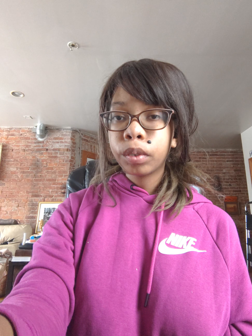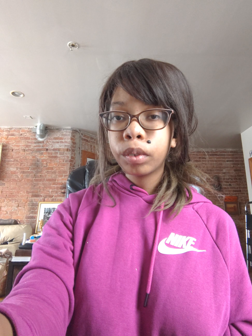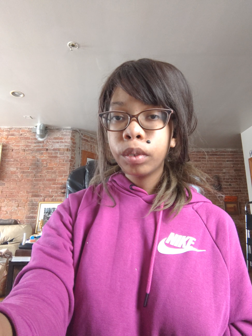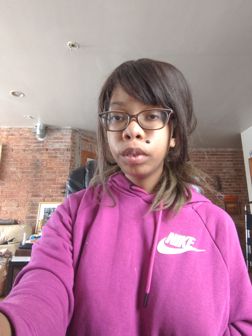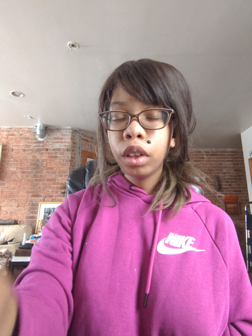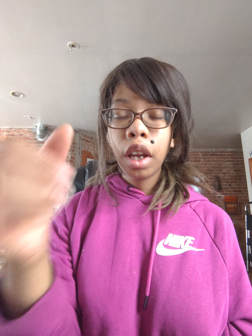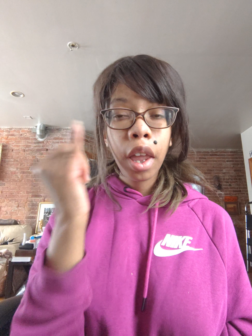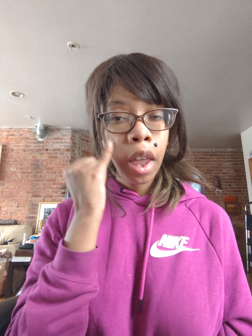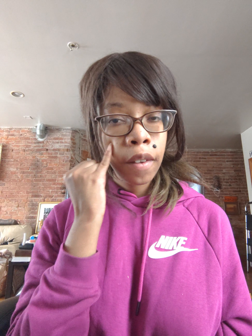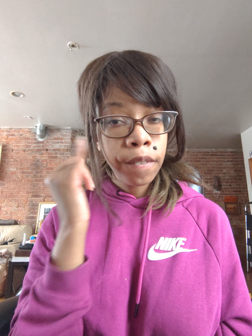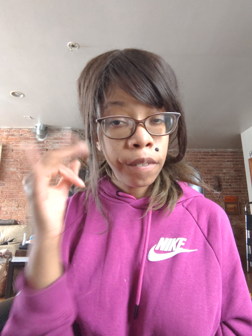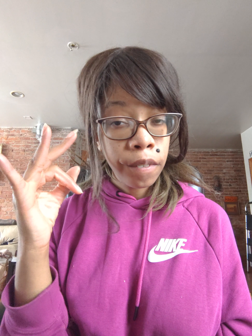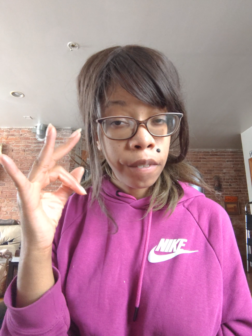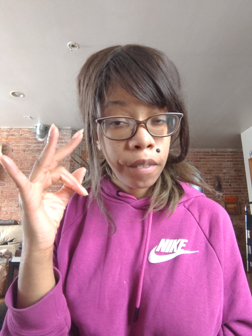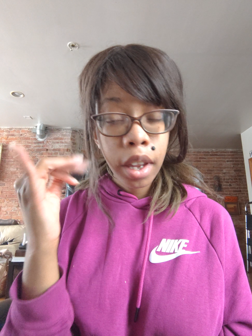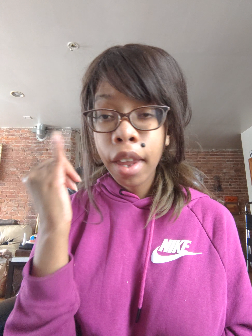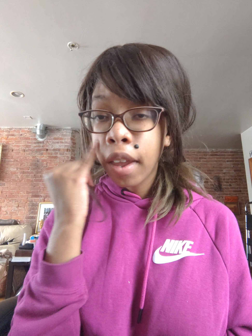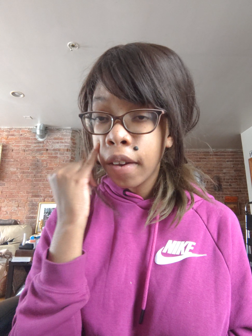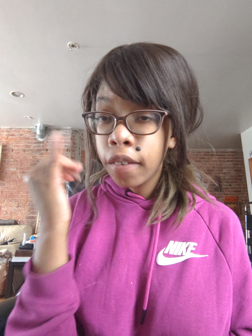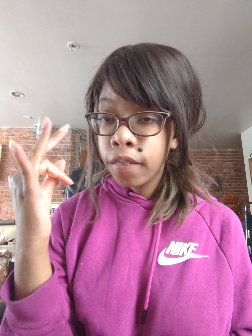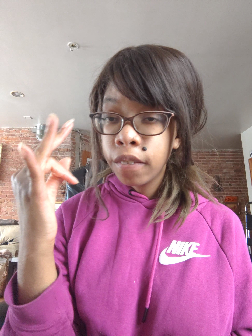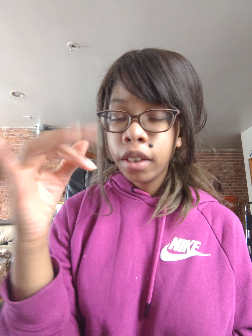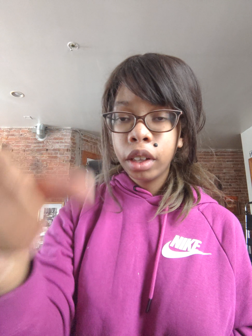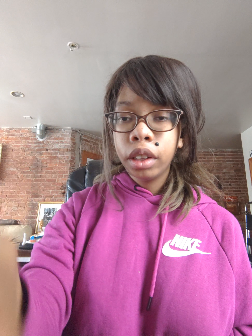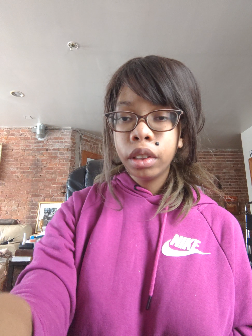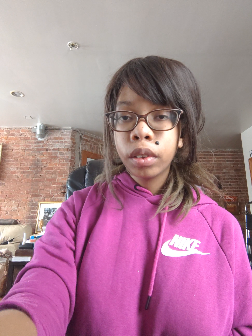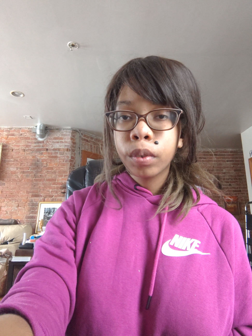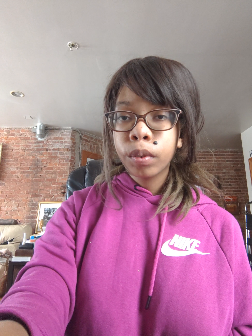if